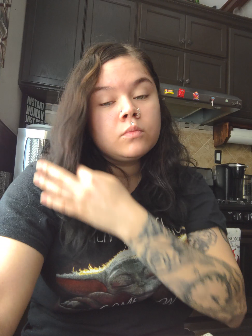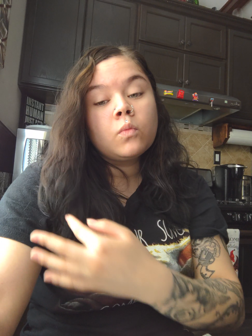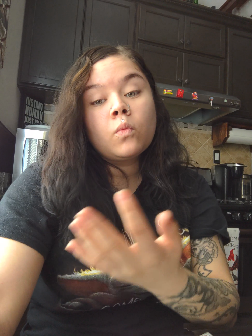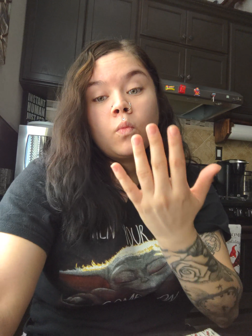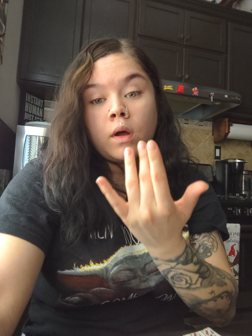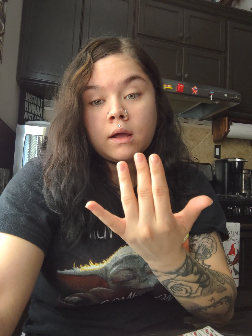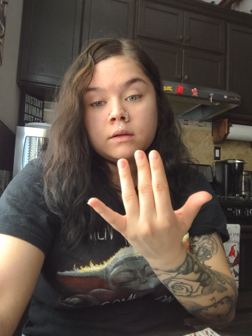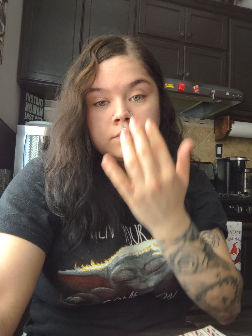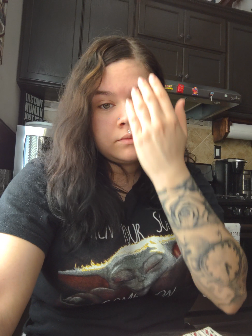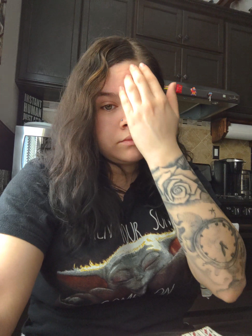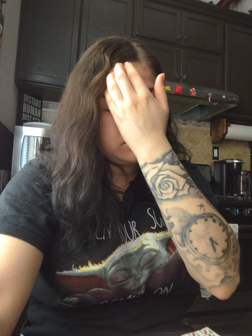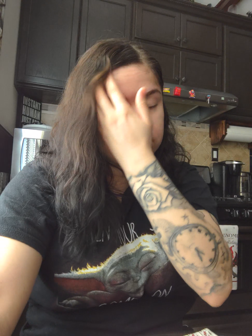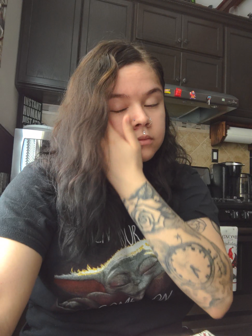wait